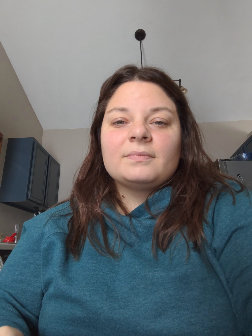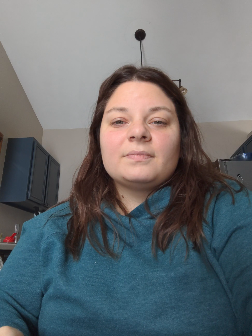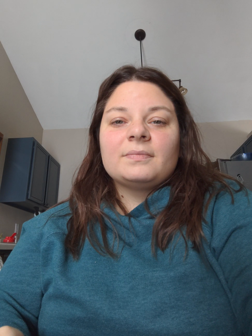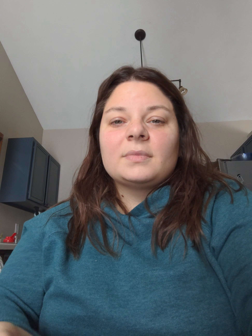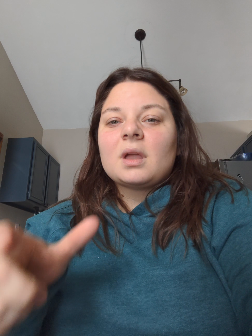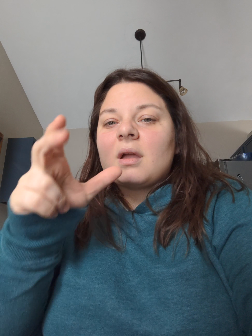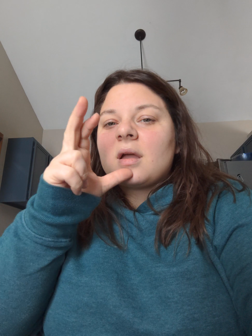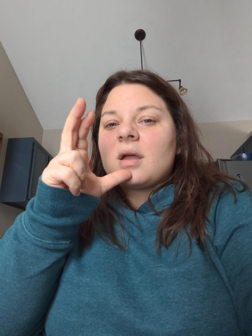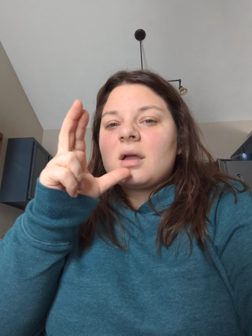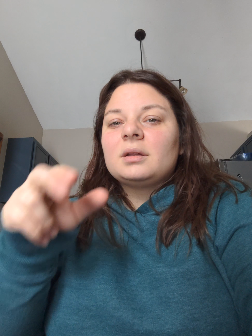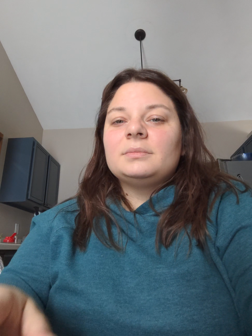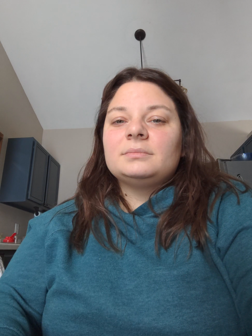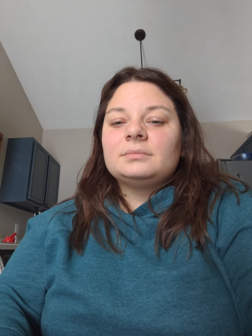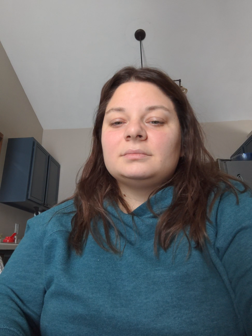hen